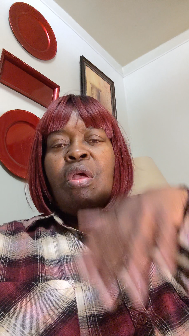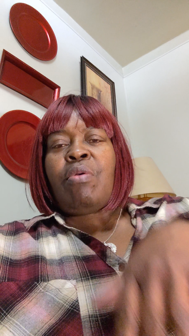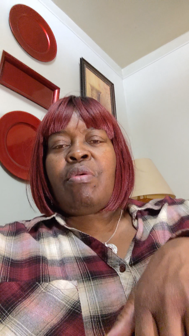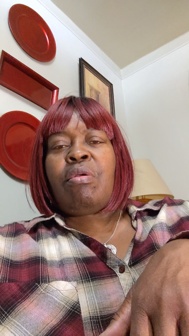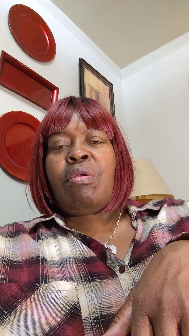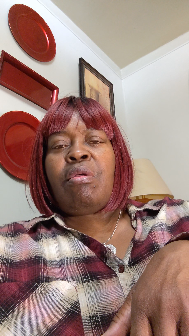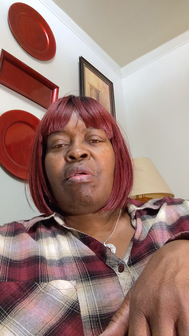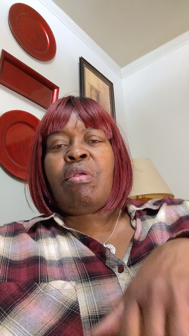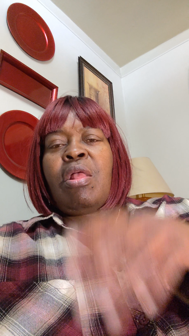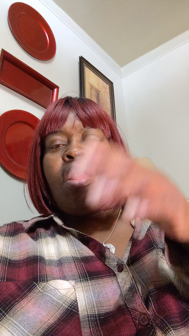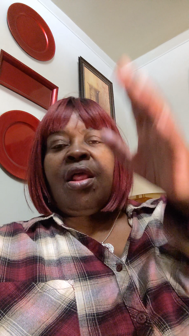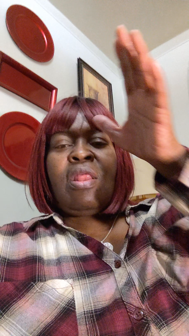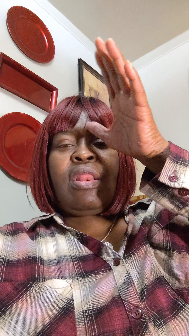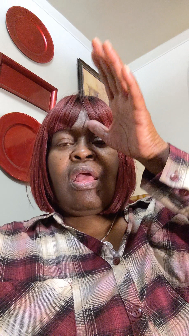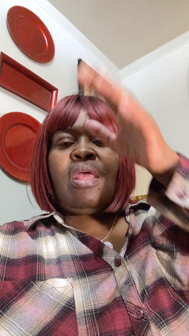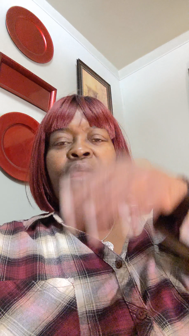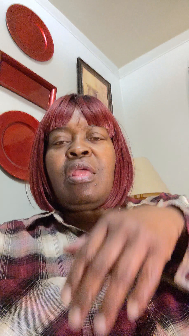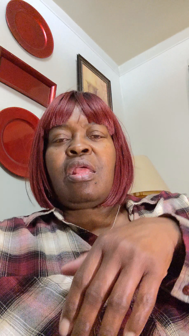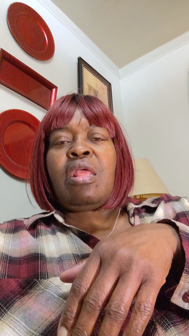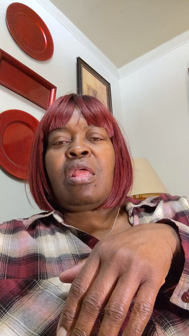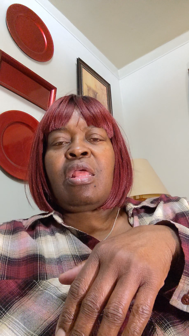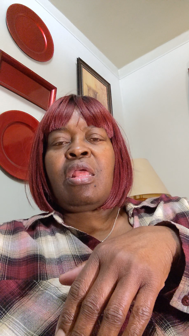daddy